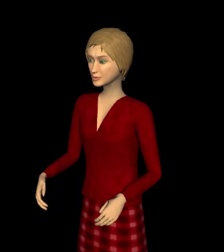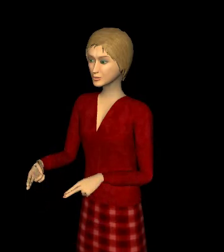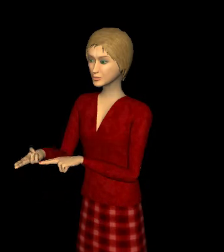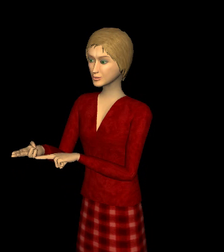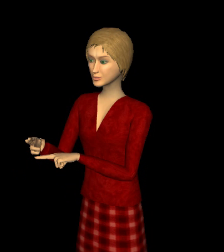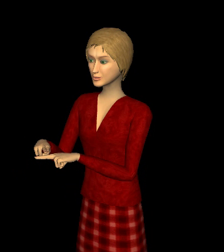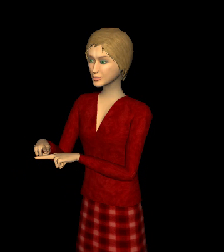موت